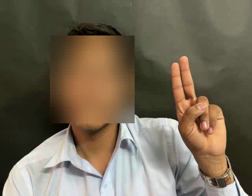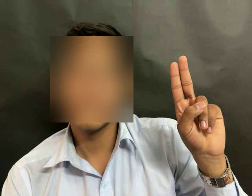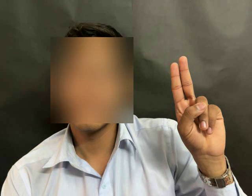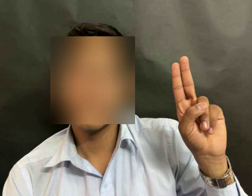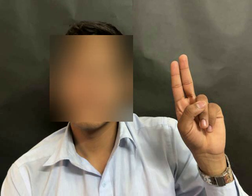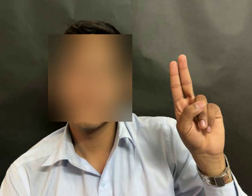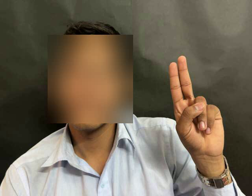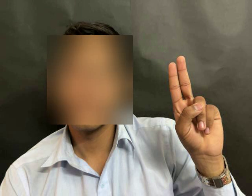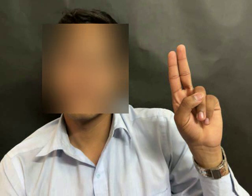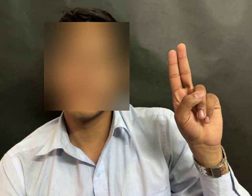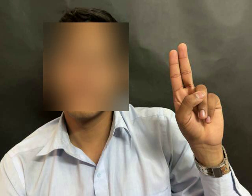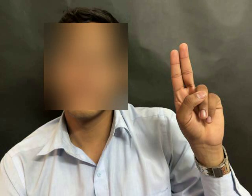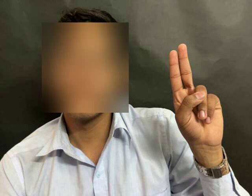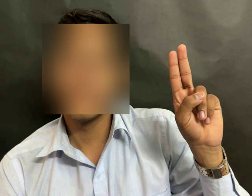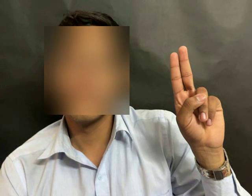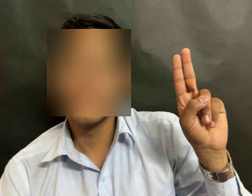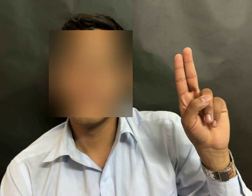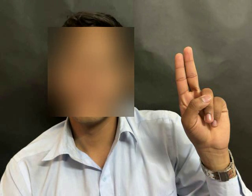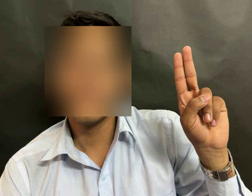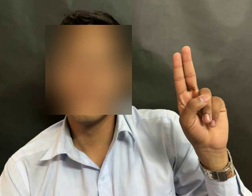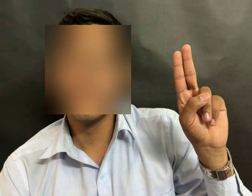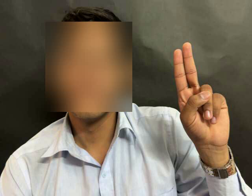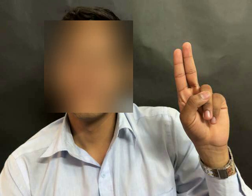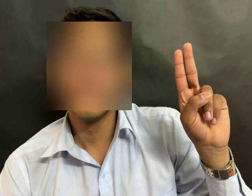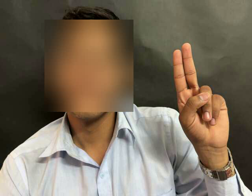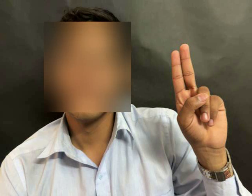U